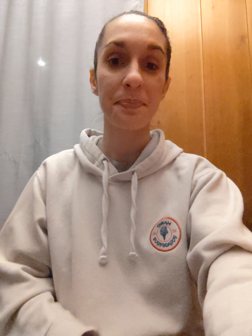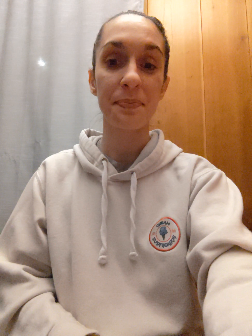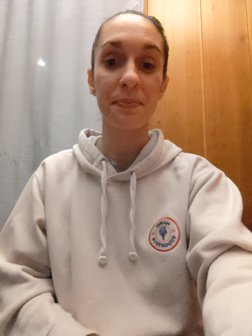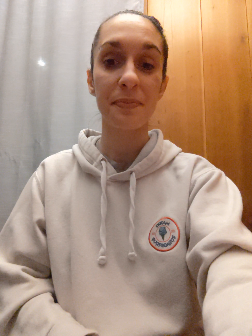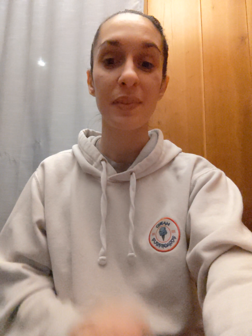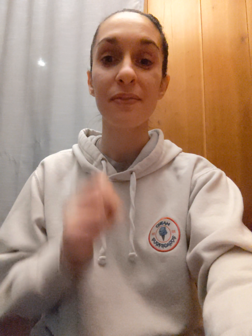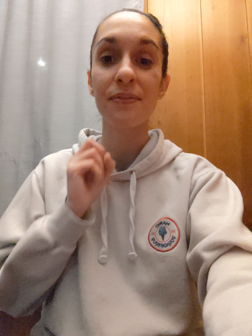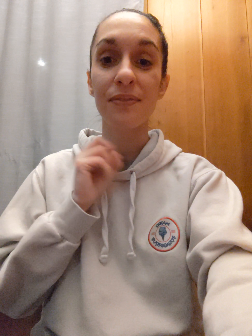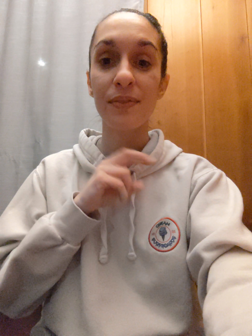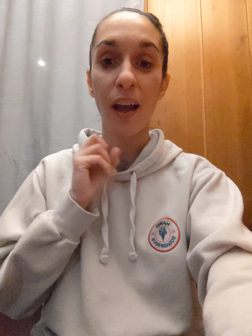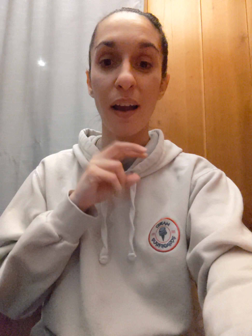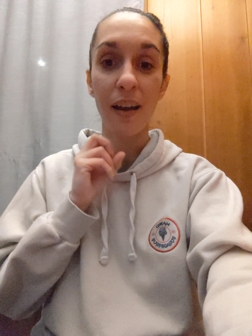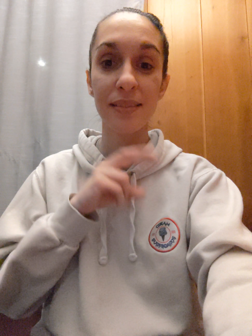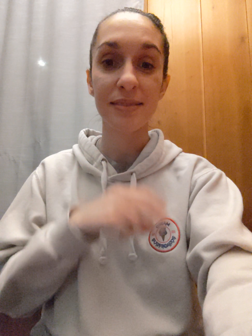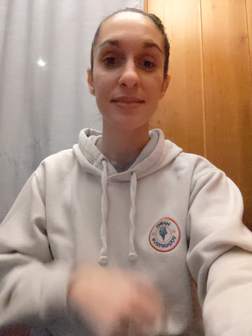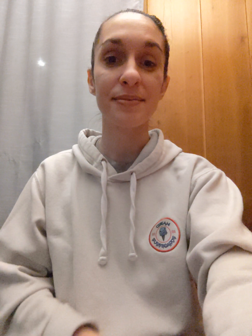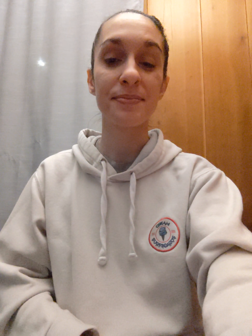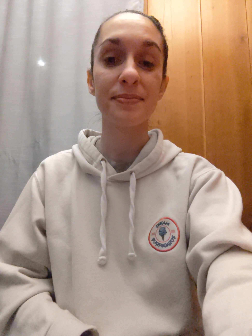frog